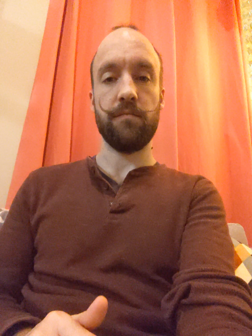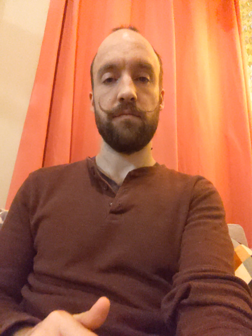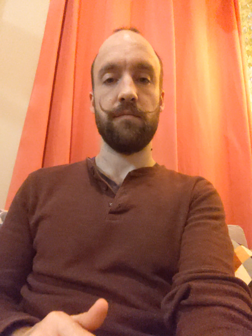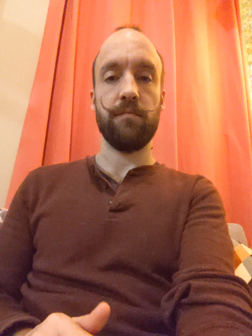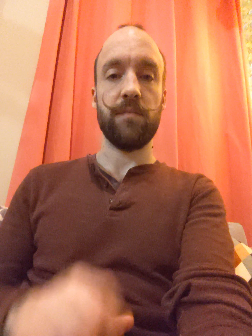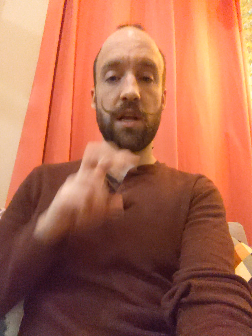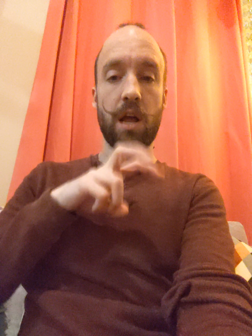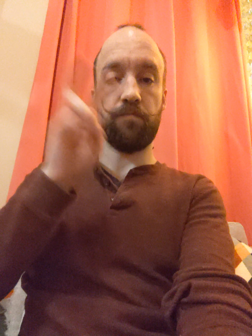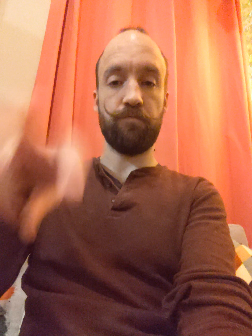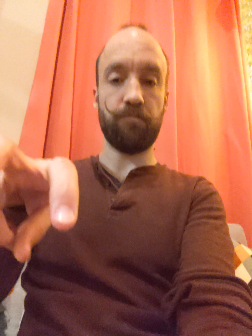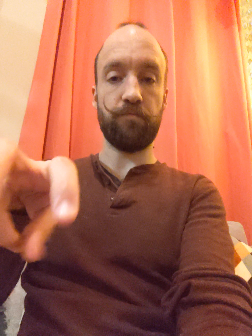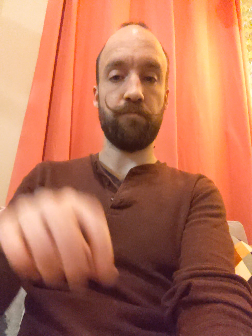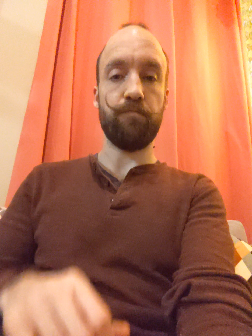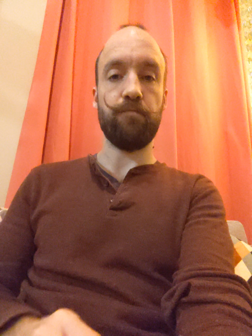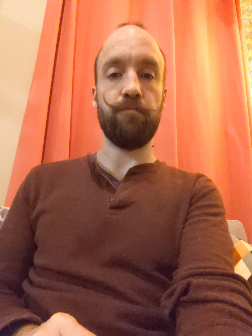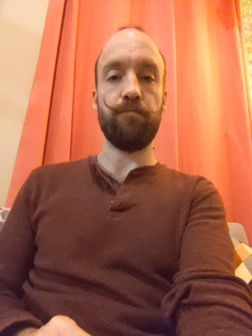jump